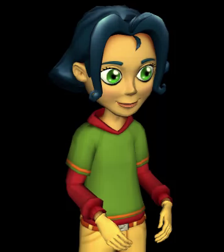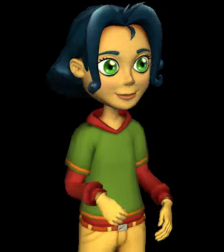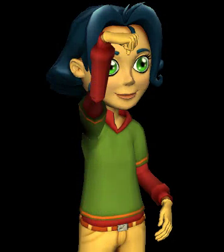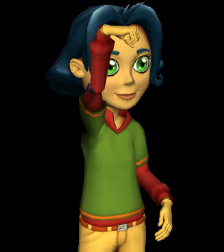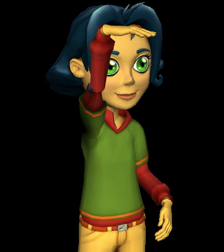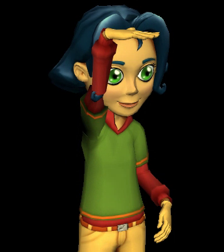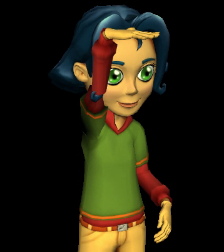ضوء